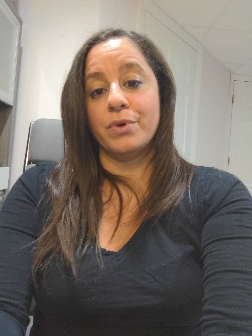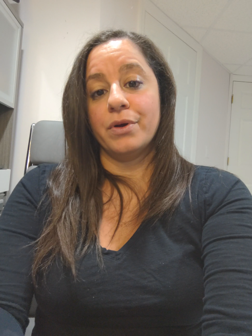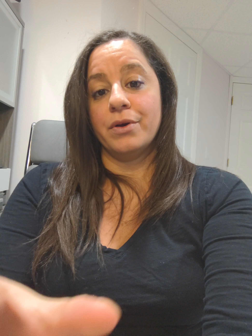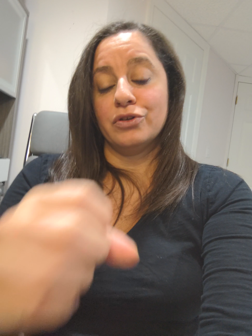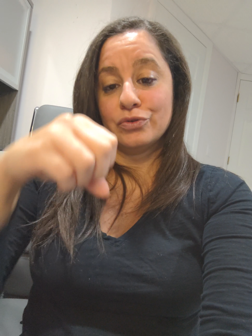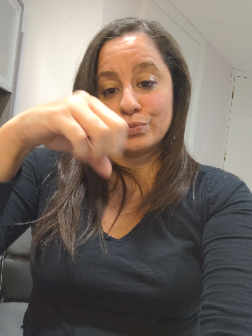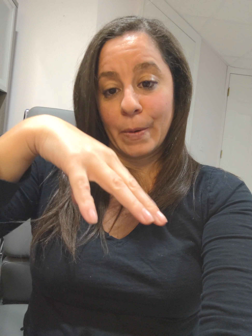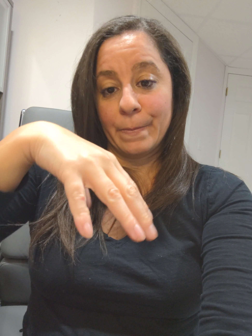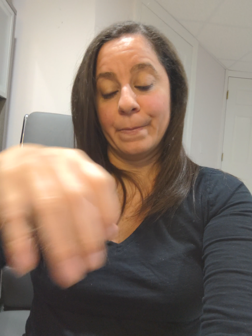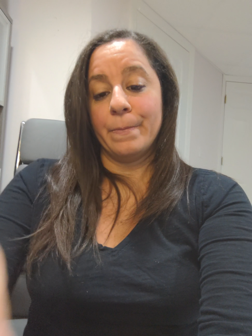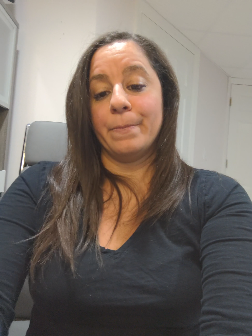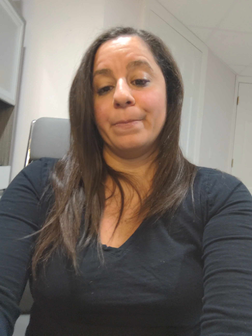drop